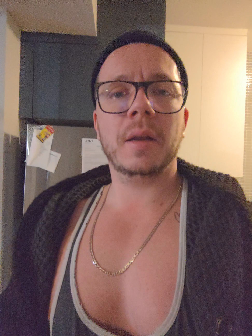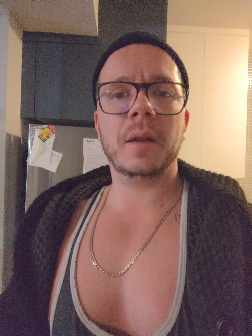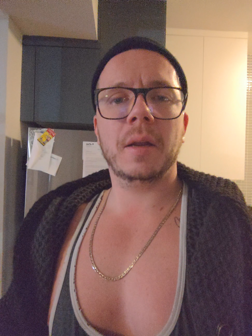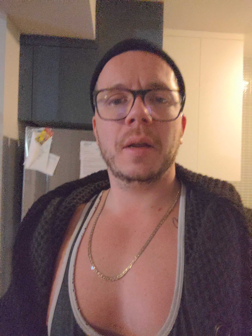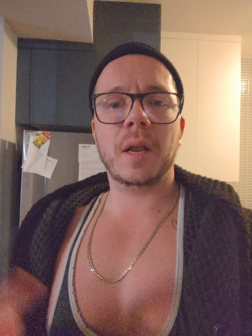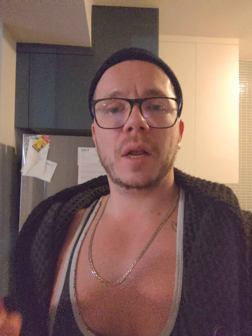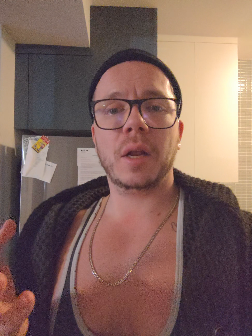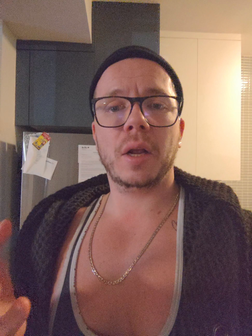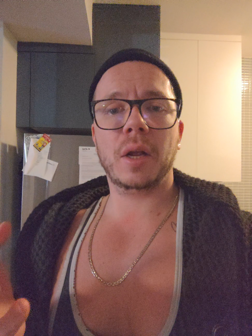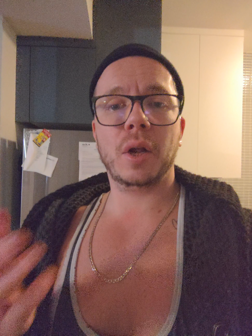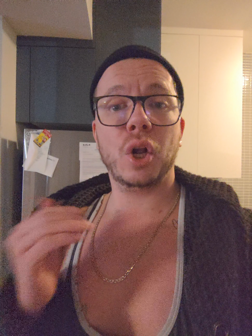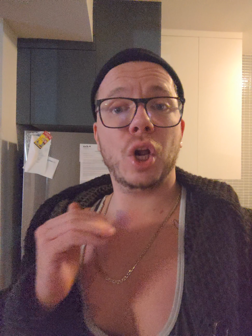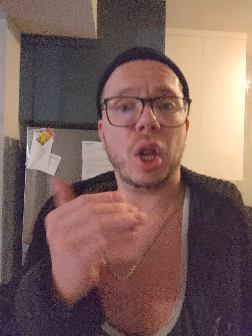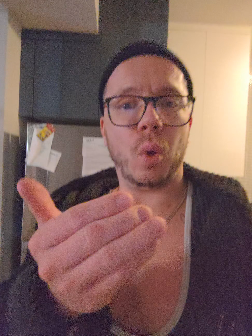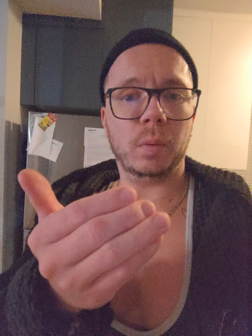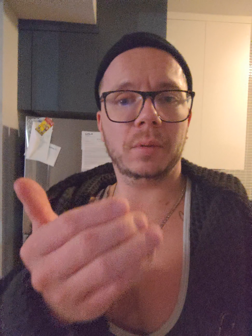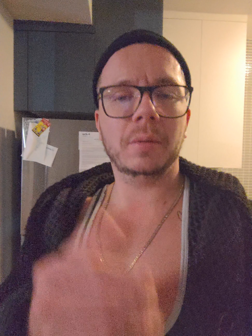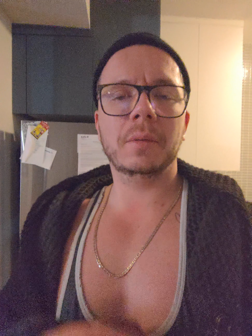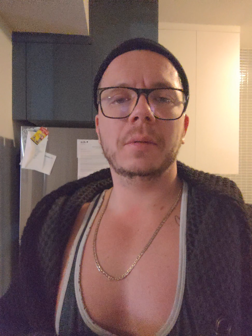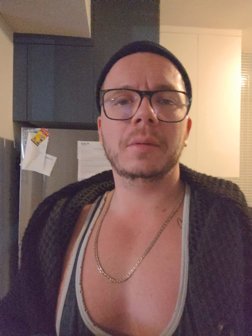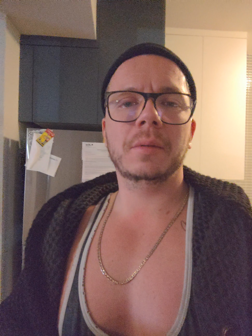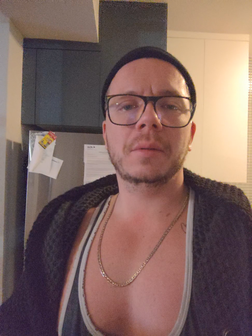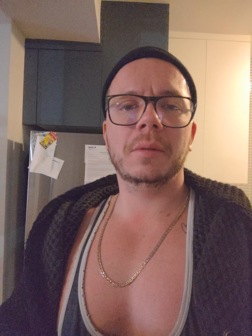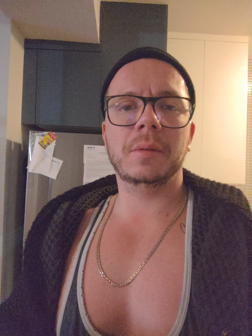close